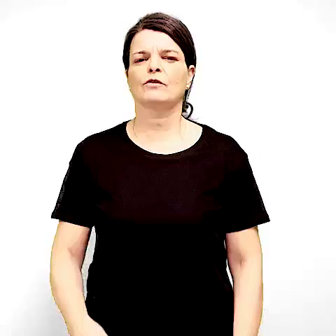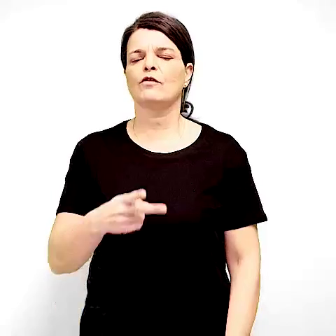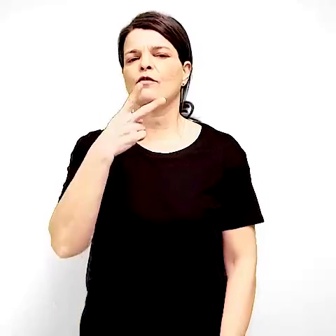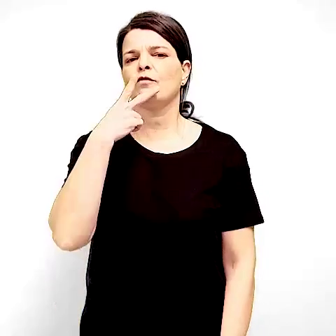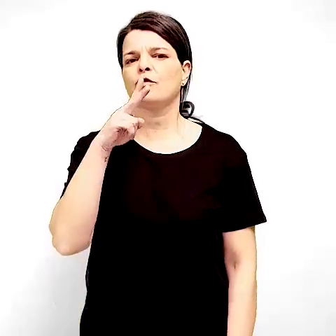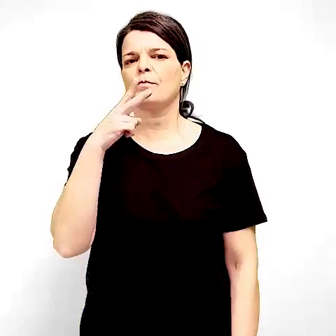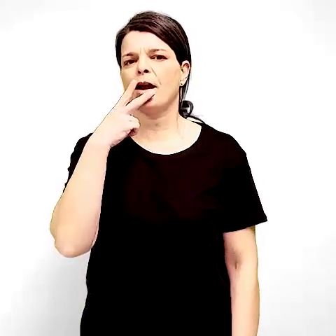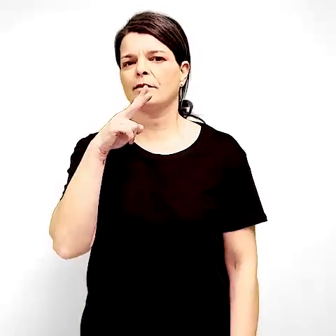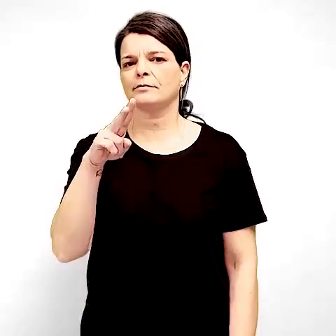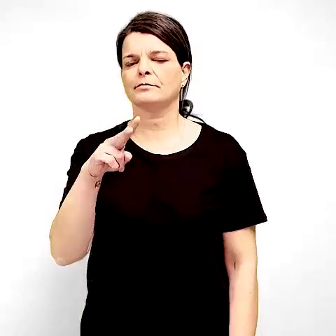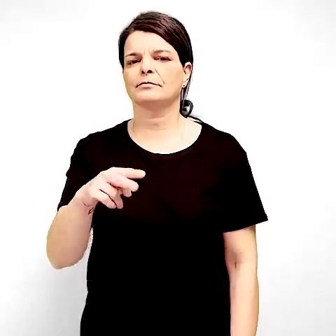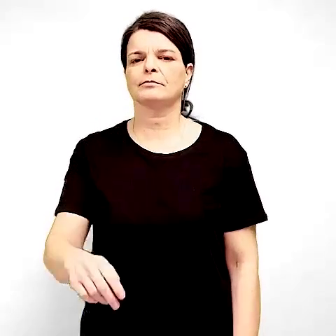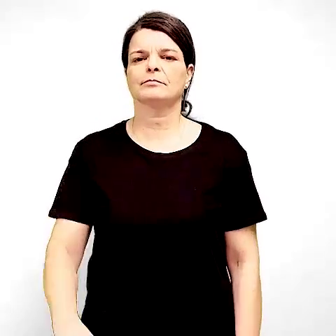fumar